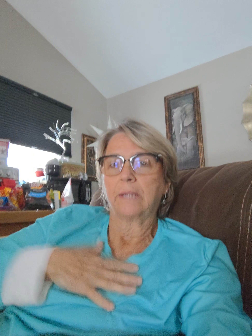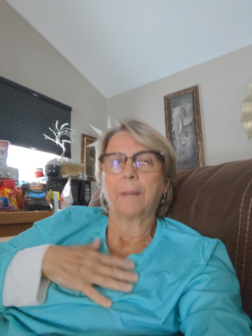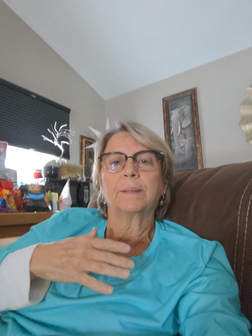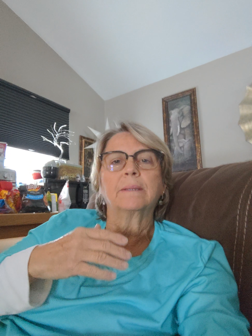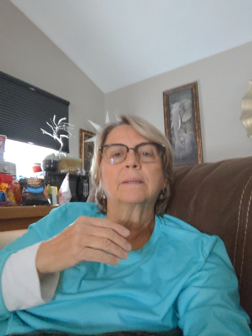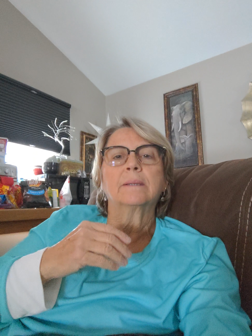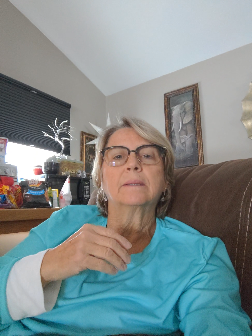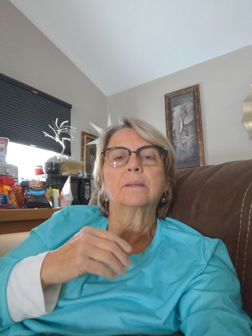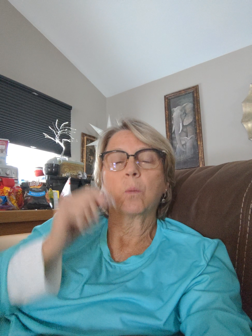pajamas